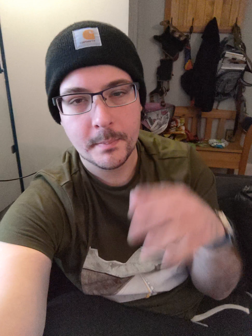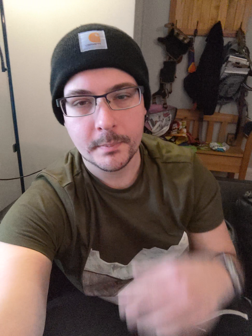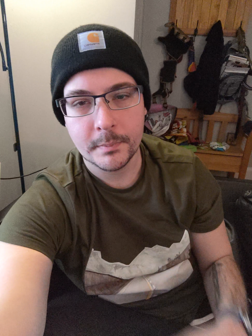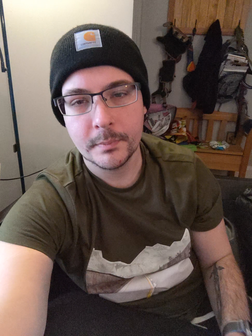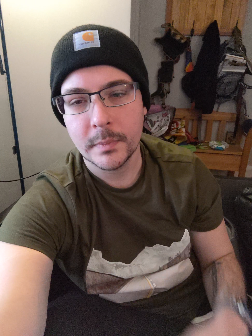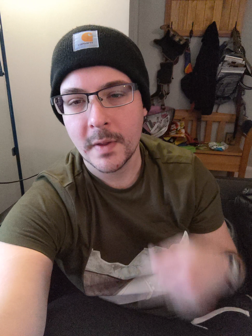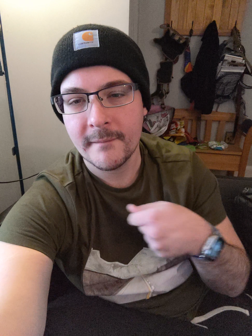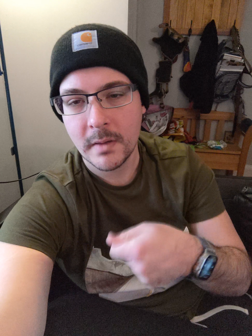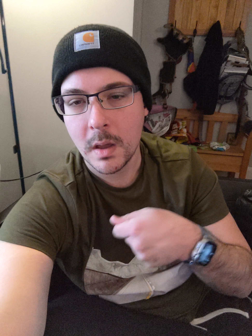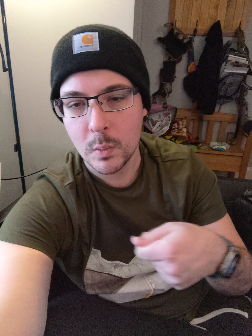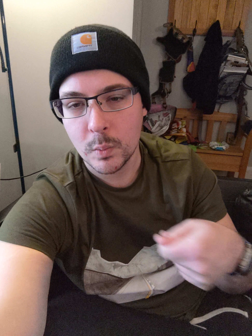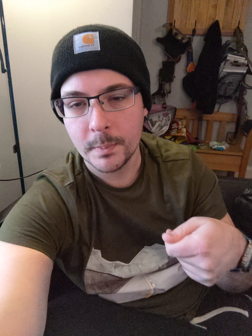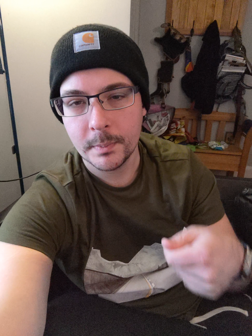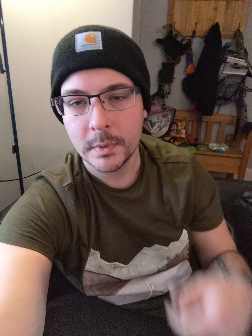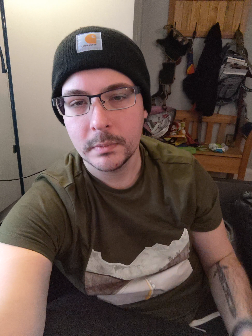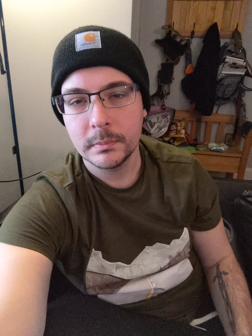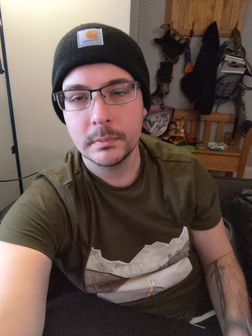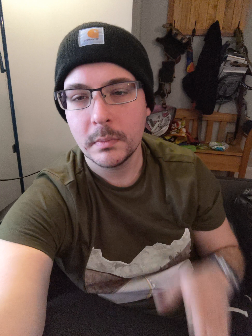vacuum